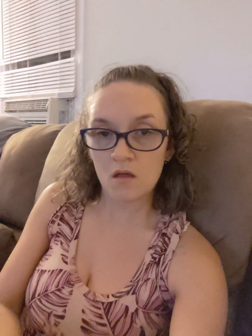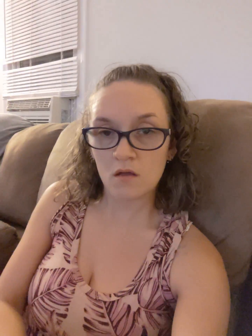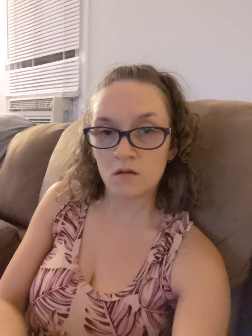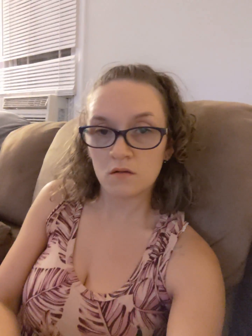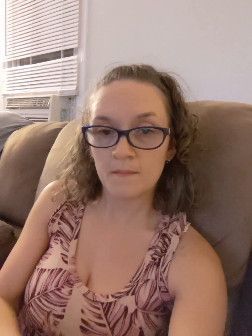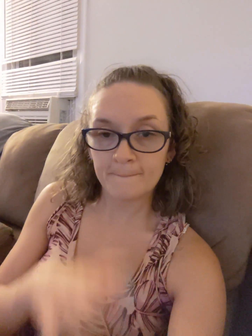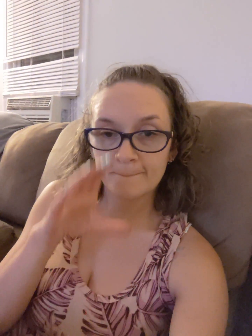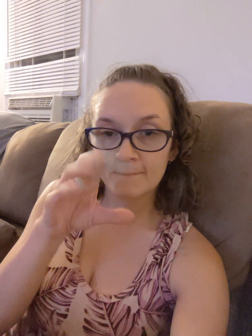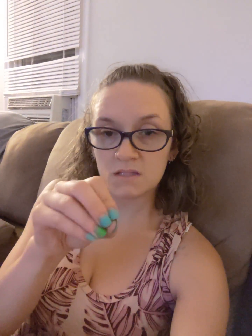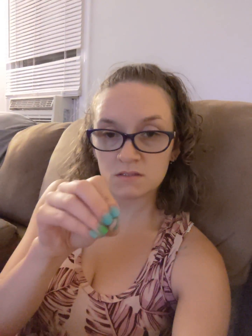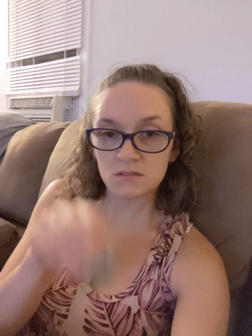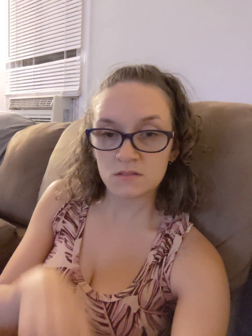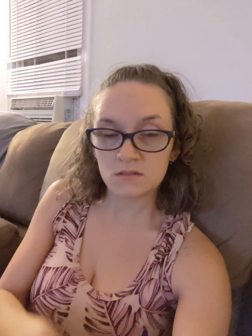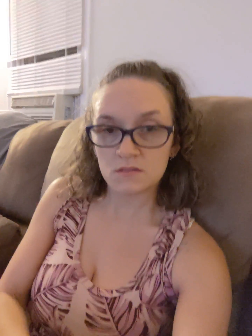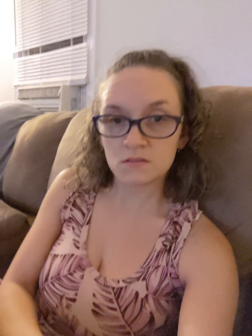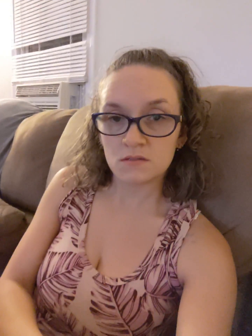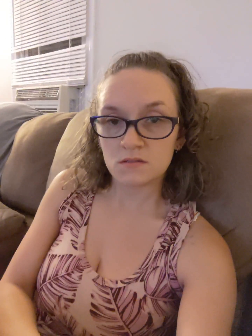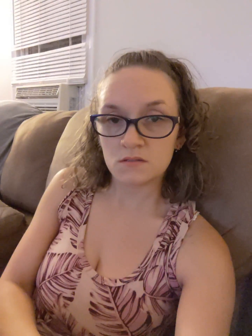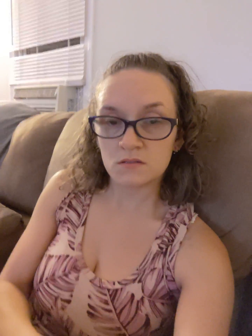bite